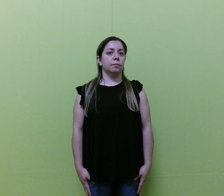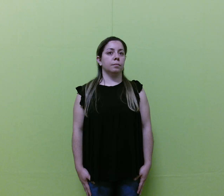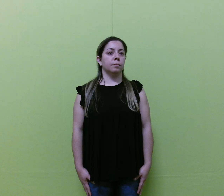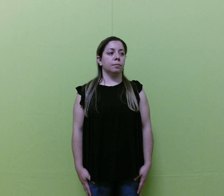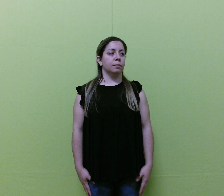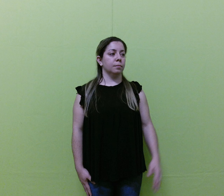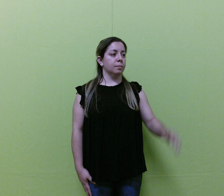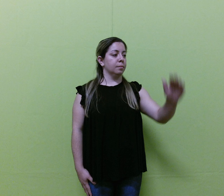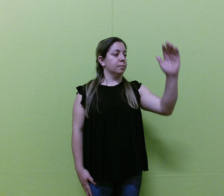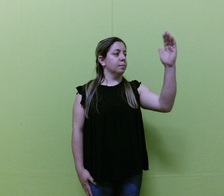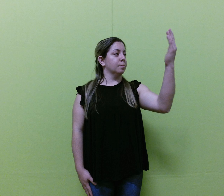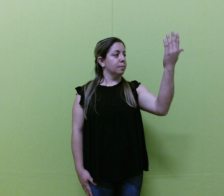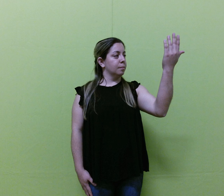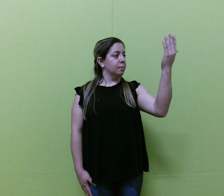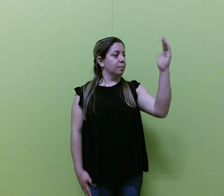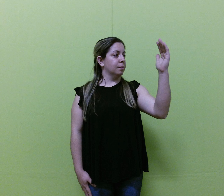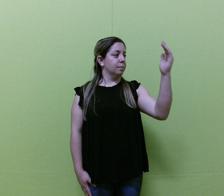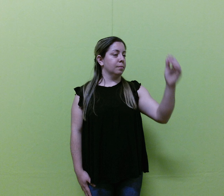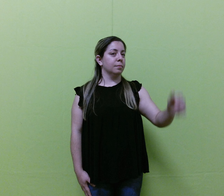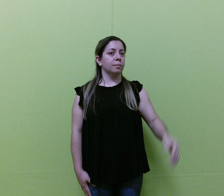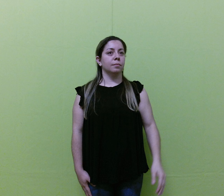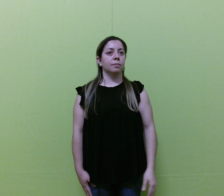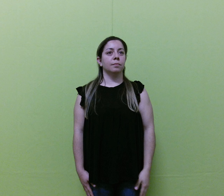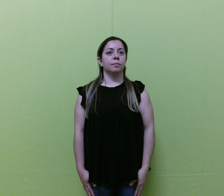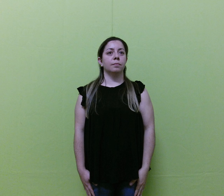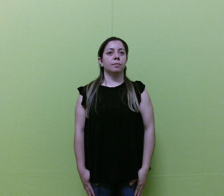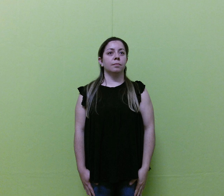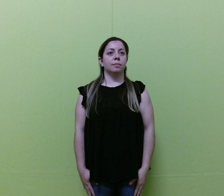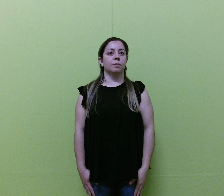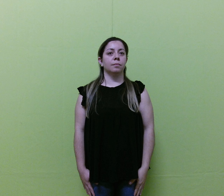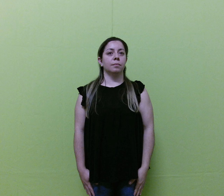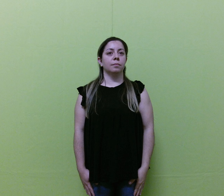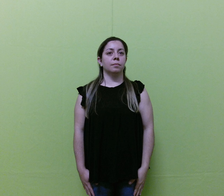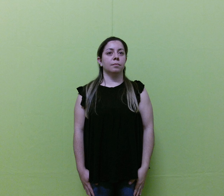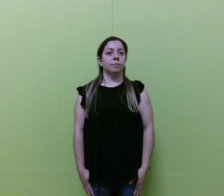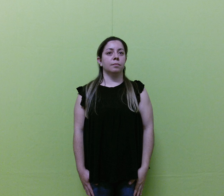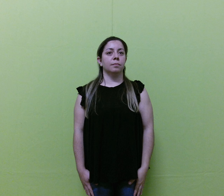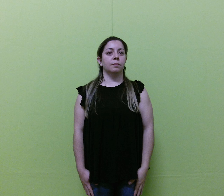espelho